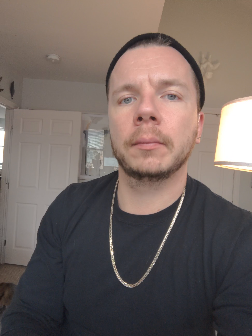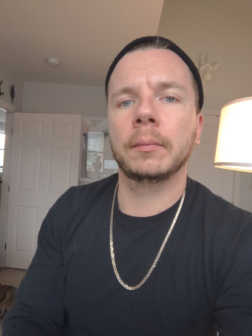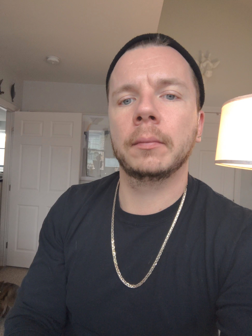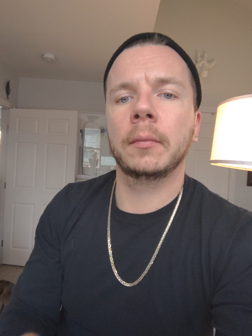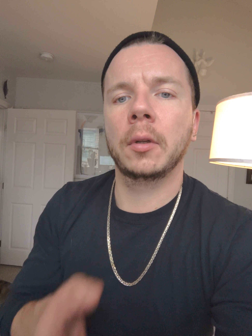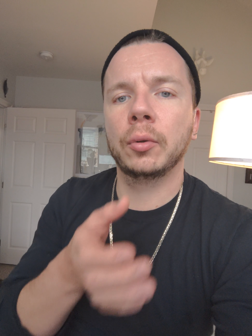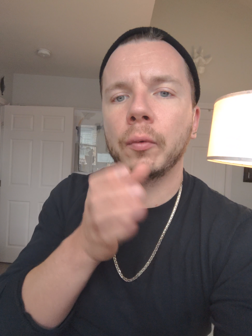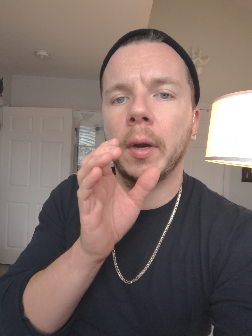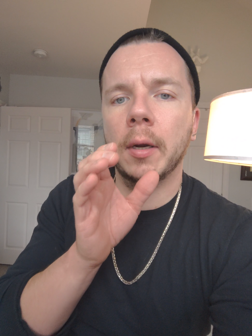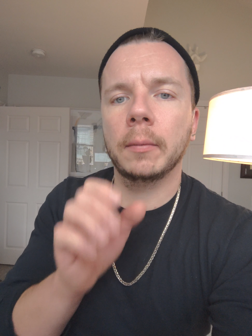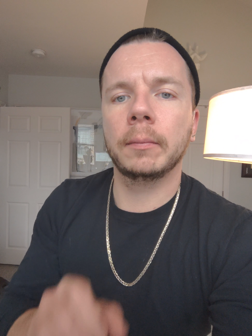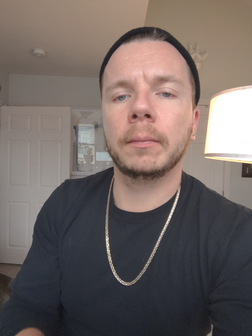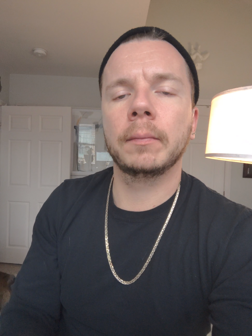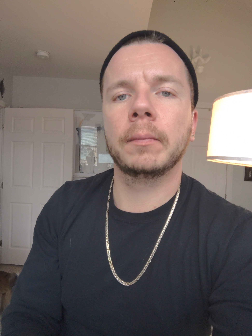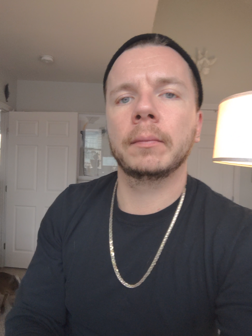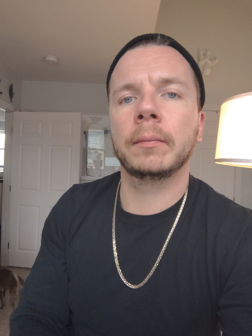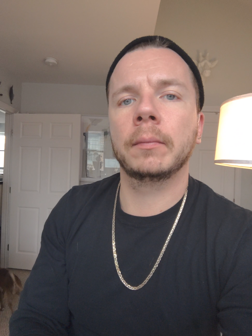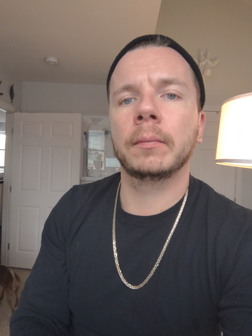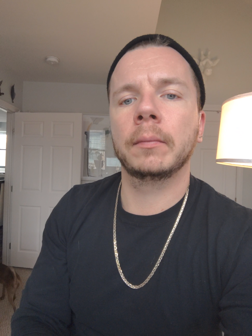drink